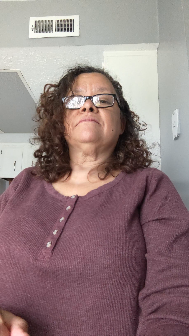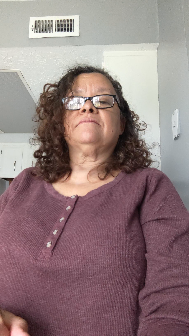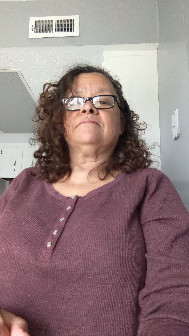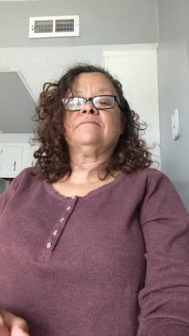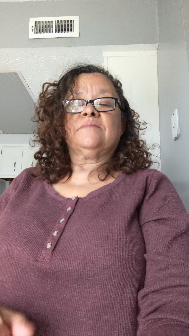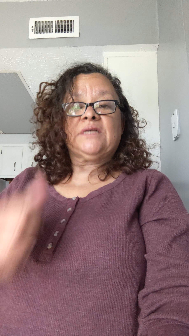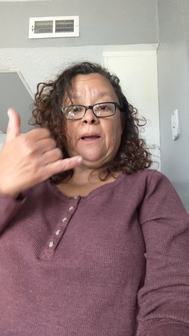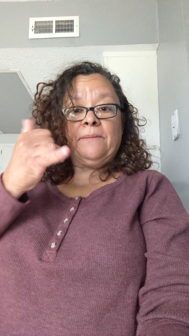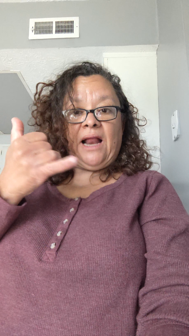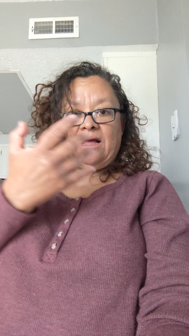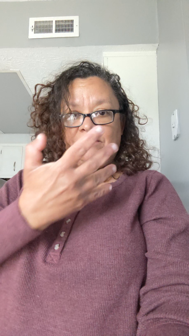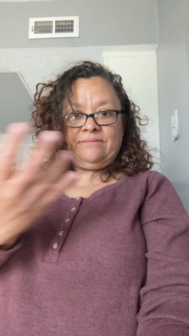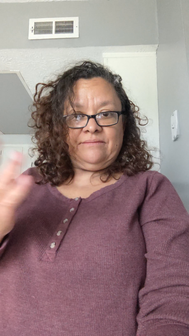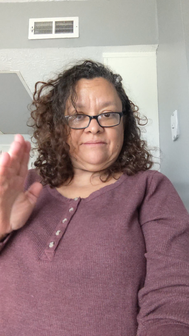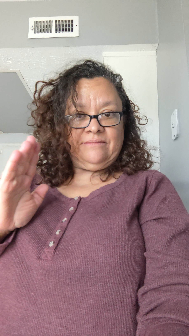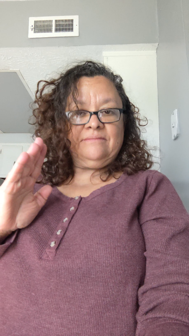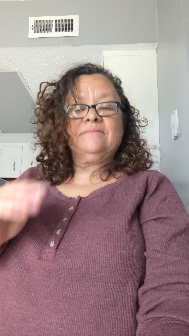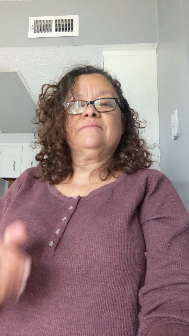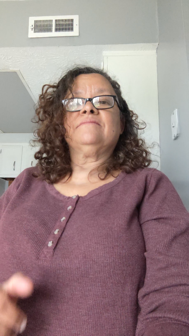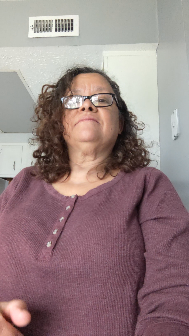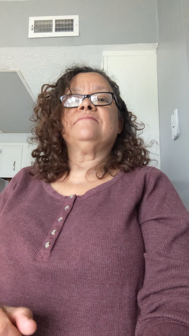playpen